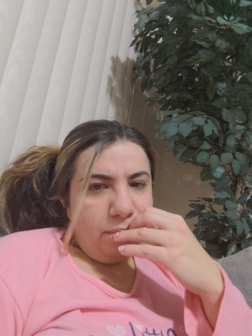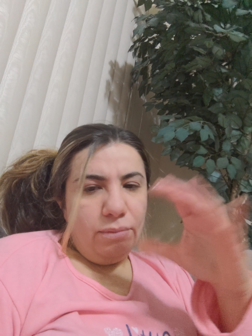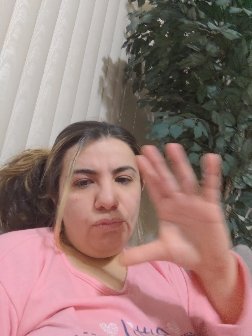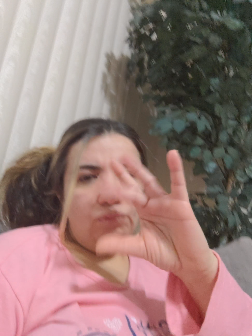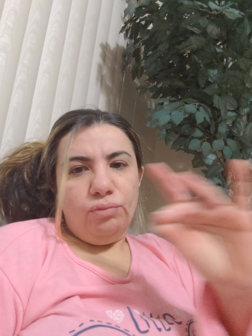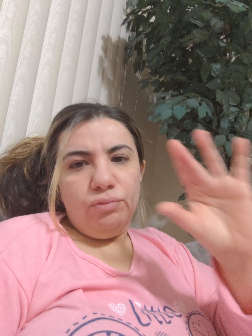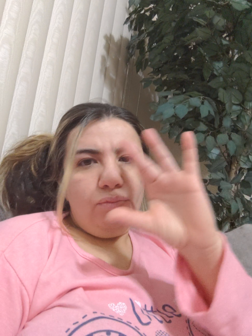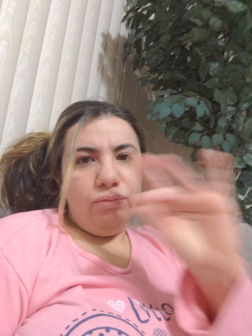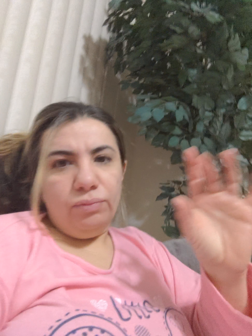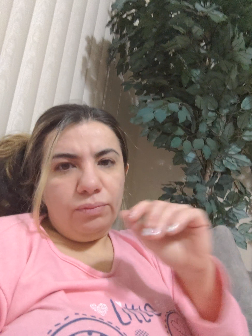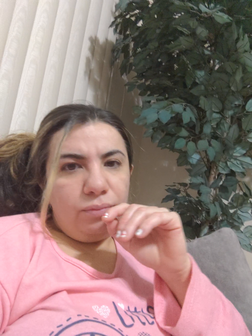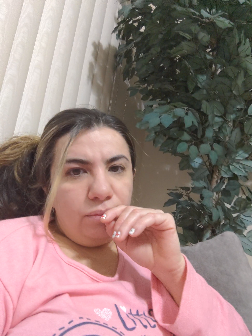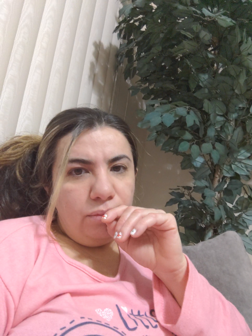story